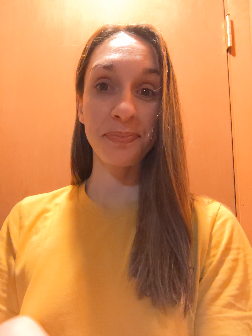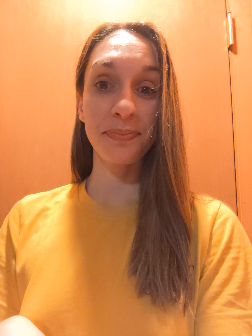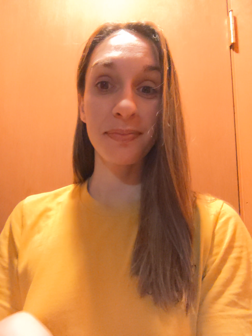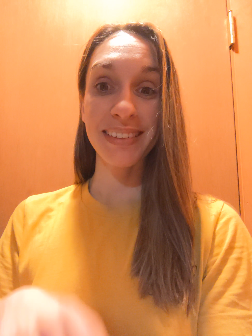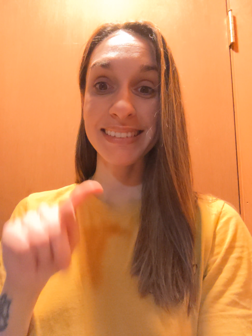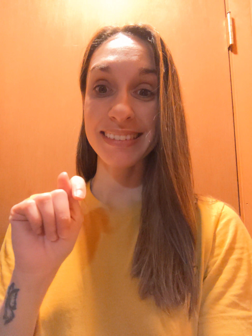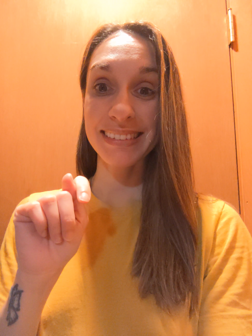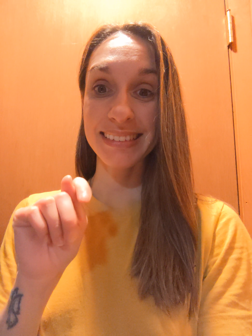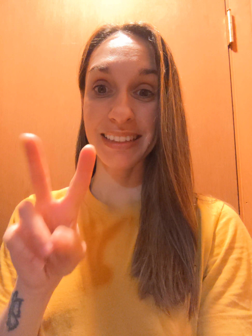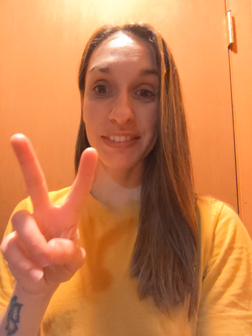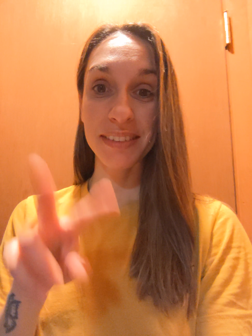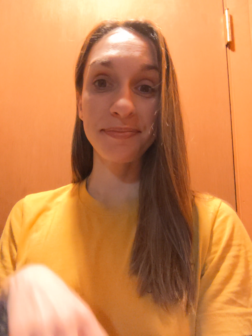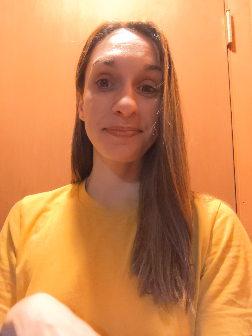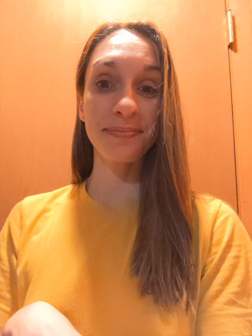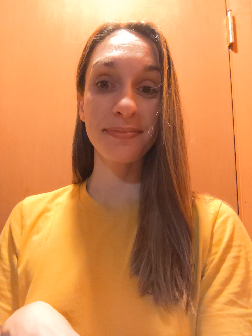TV